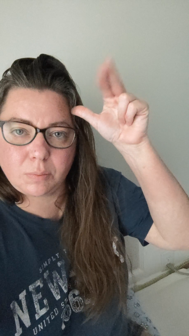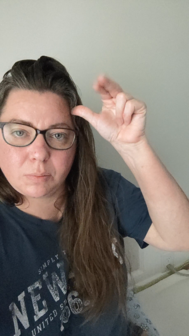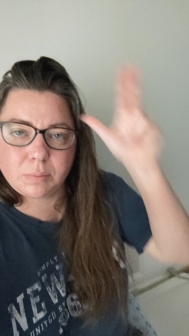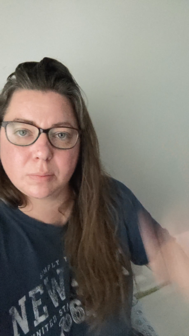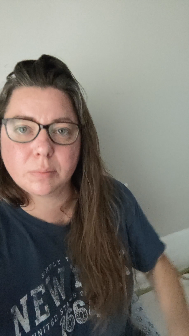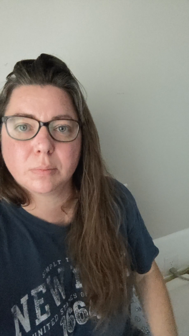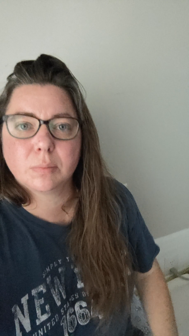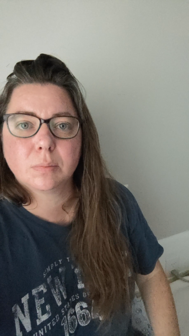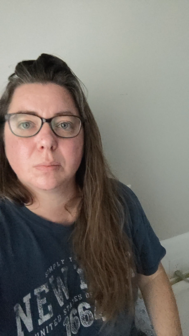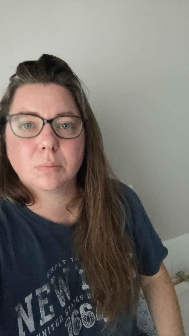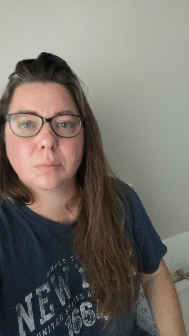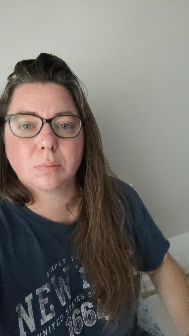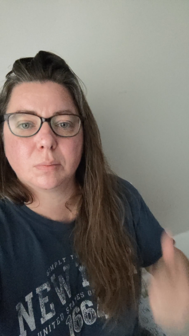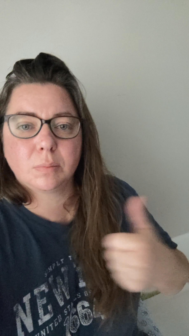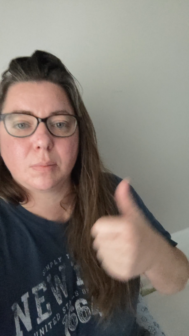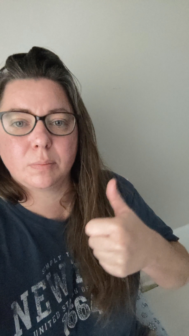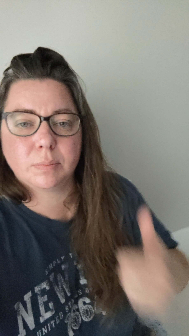game